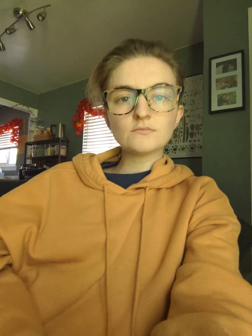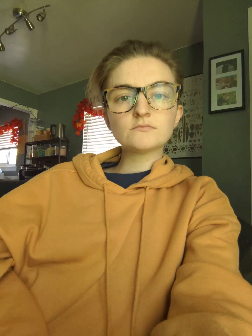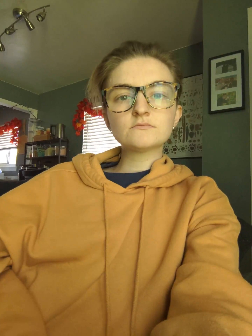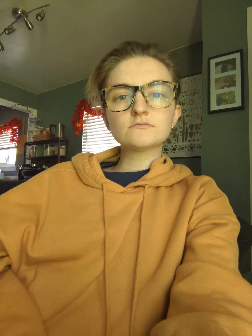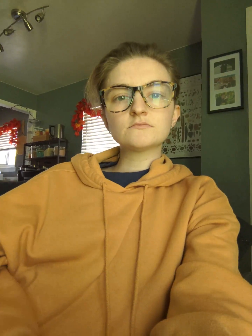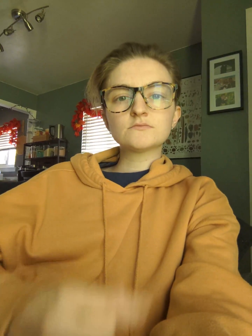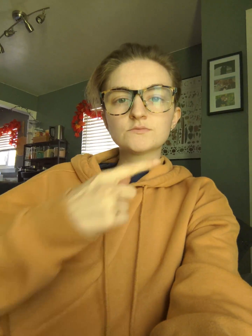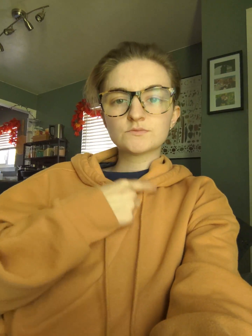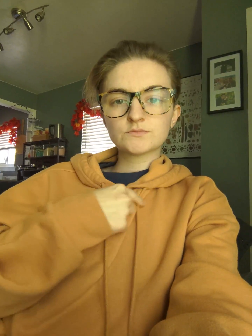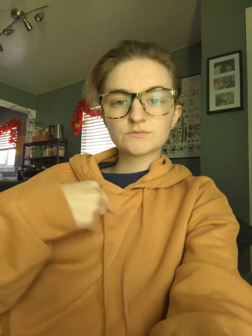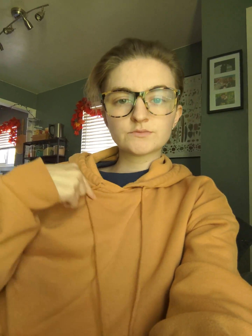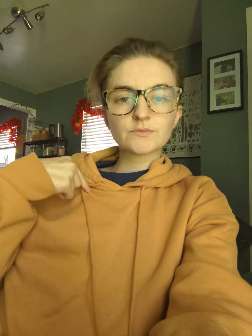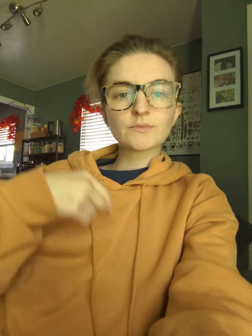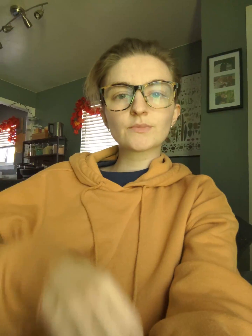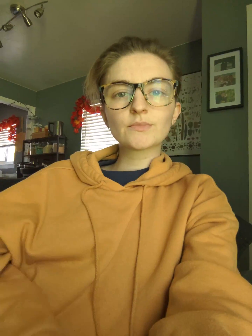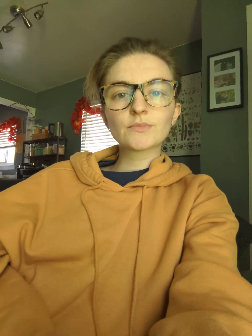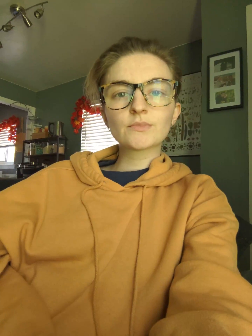beads